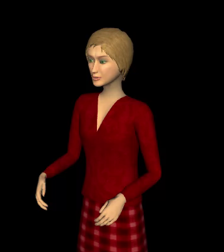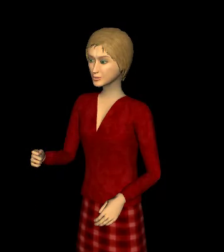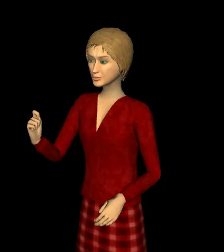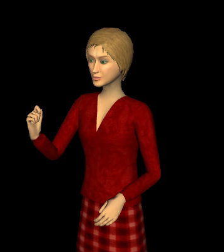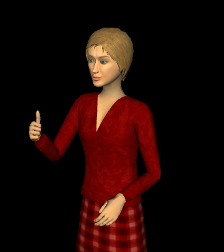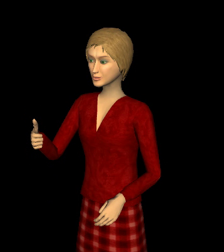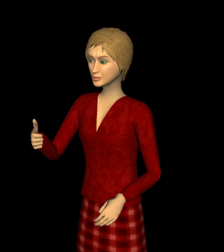تقريبا